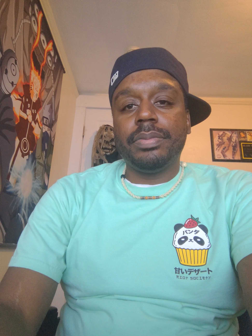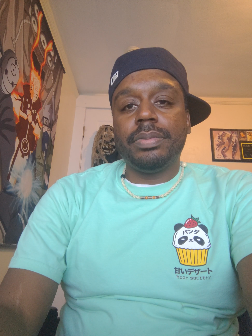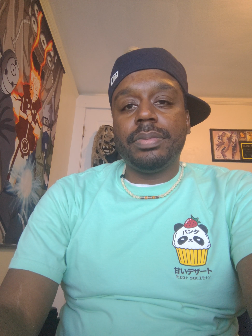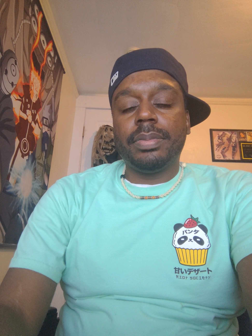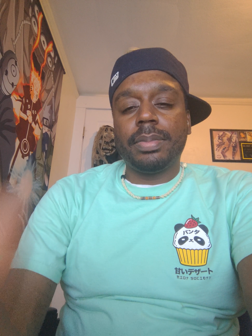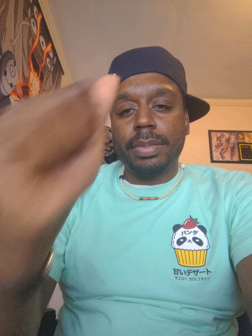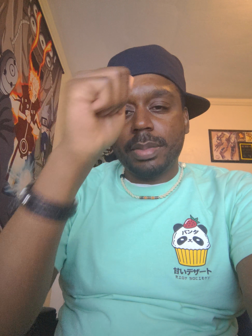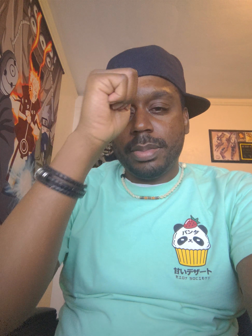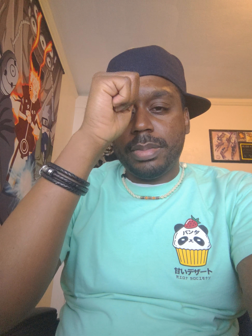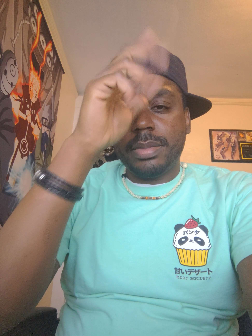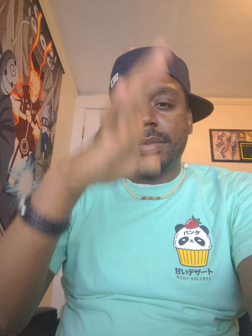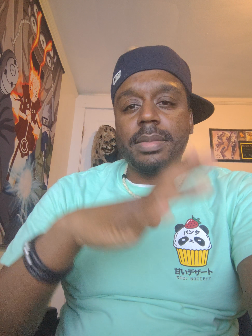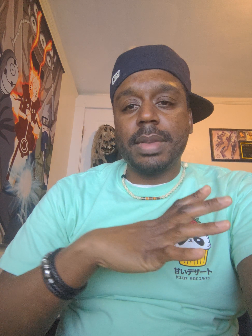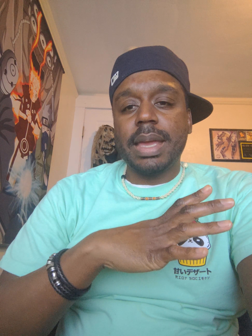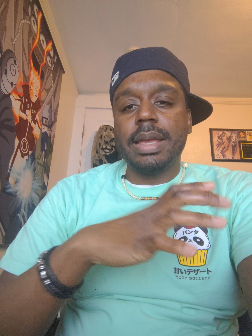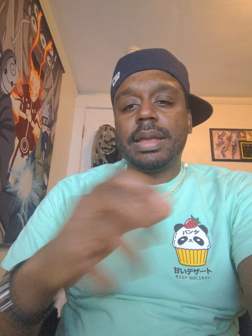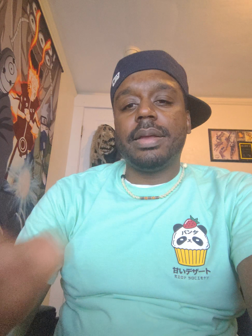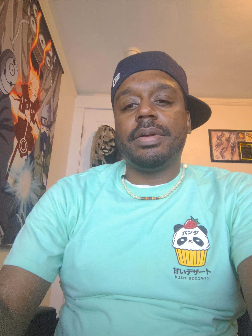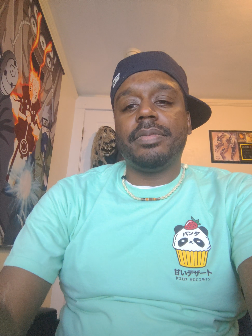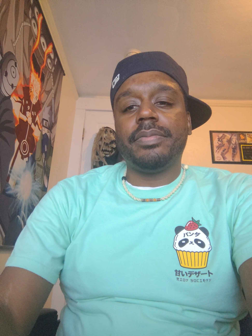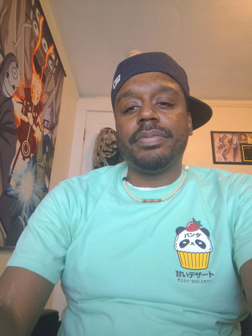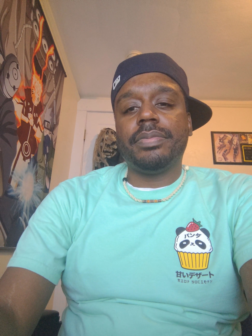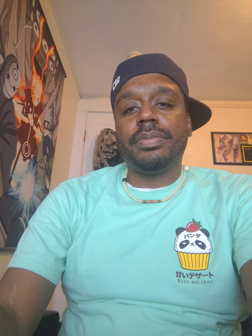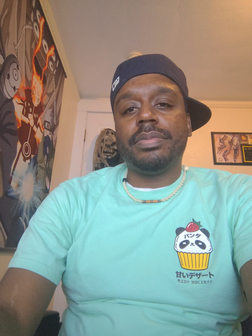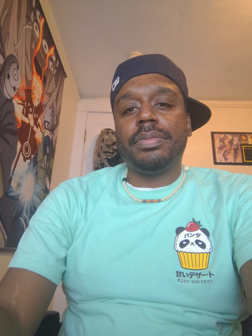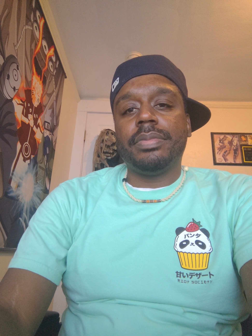man